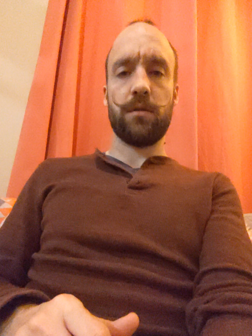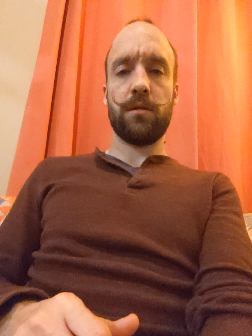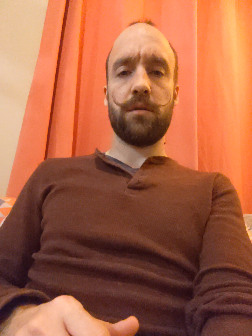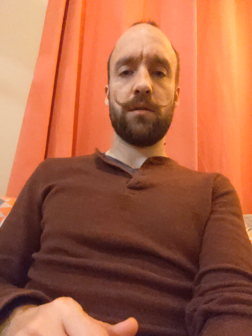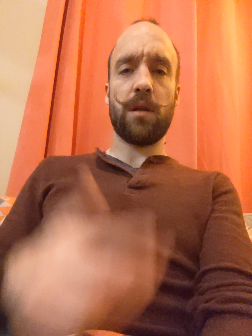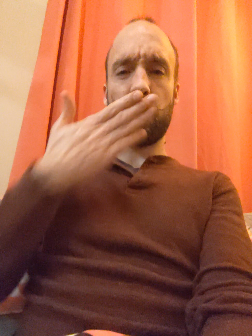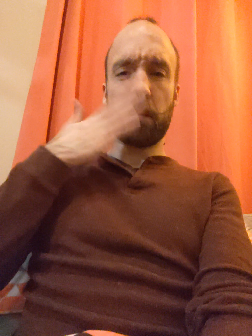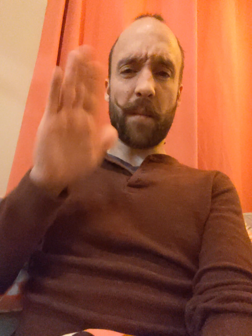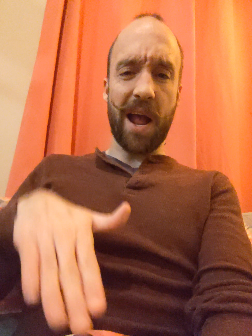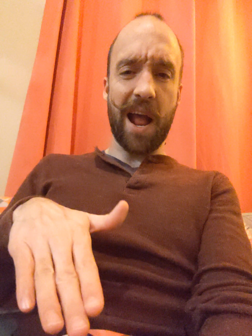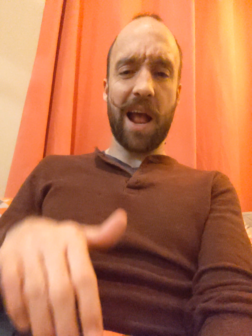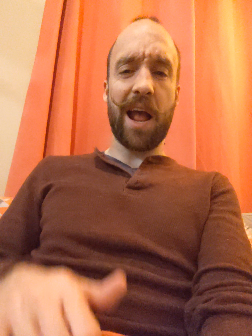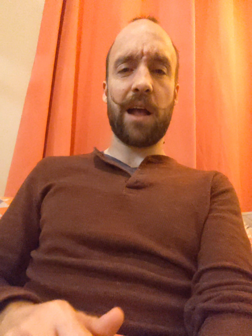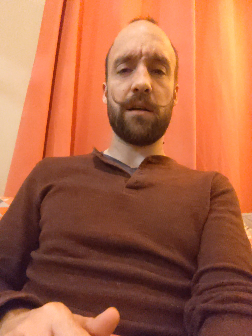bad